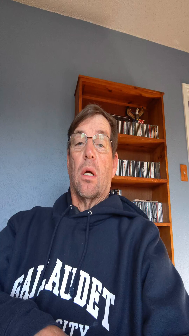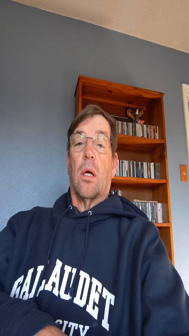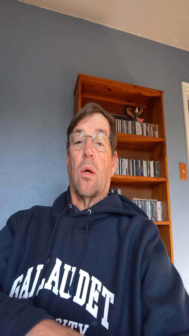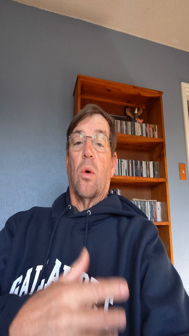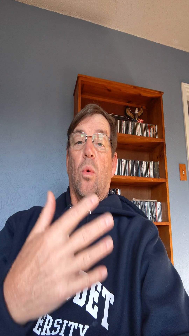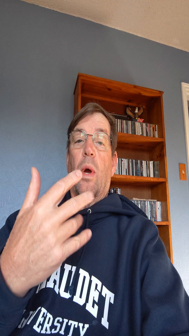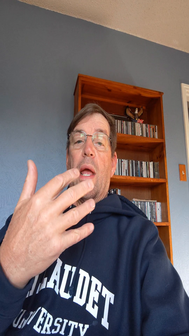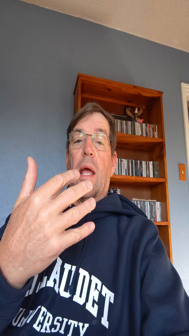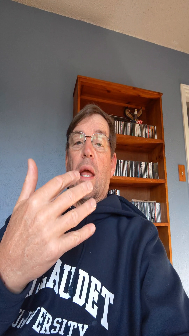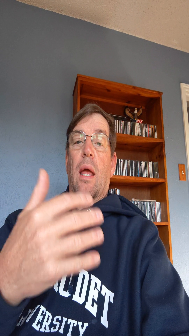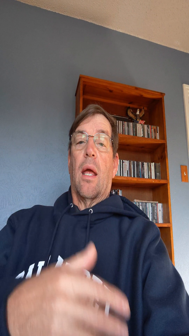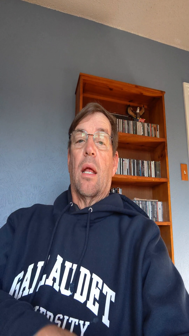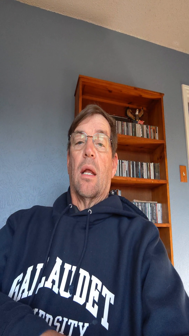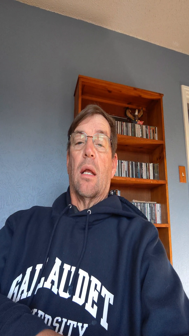wait